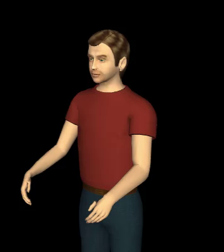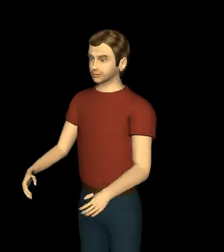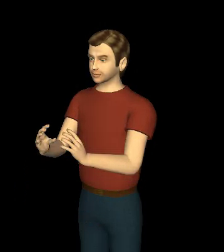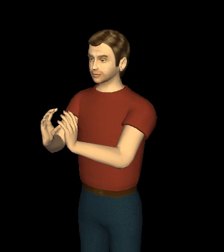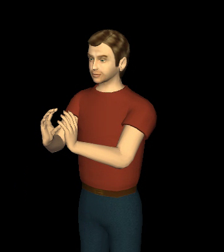عالِم